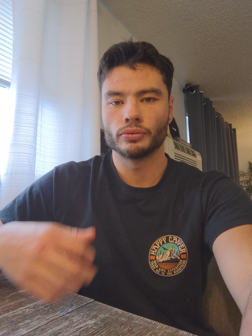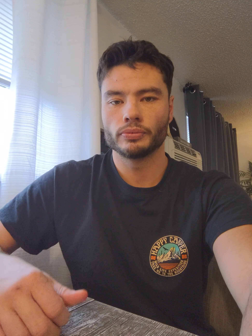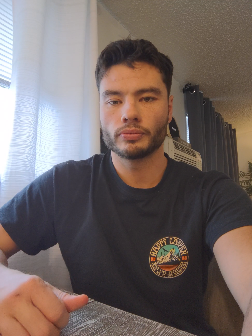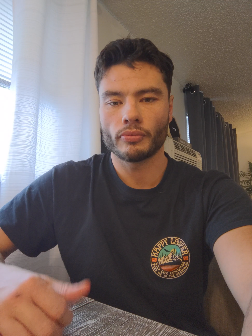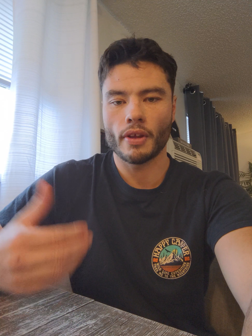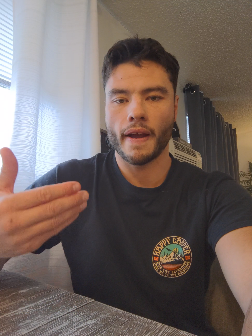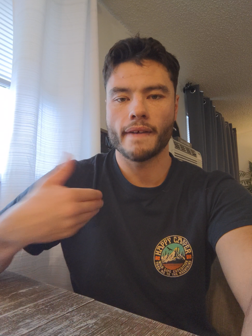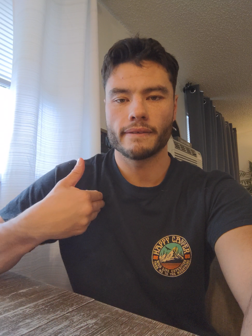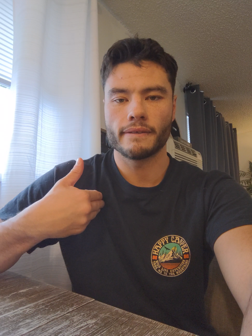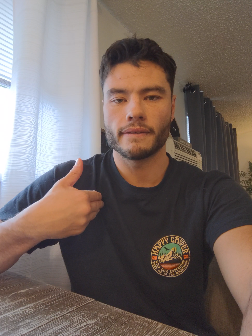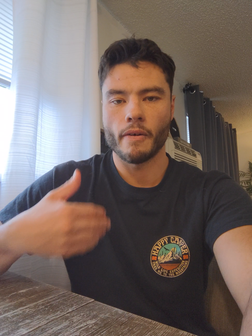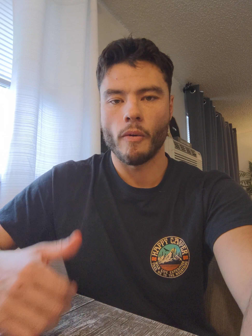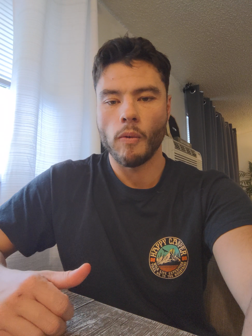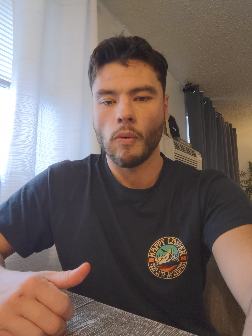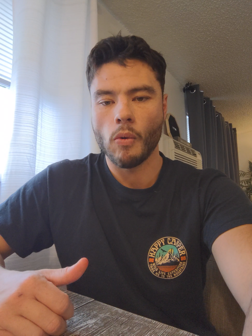have